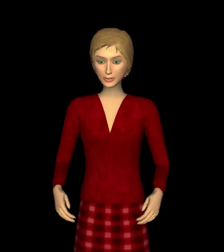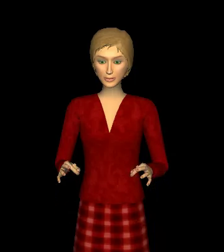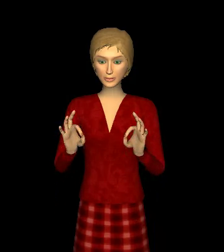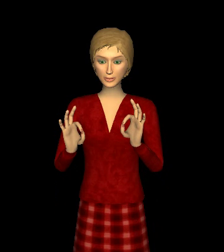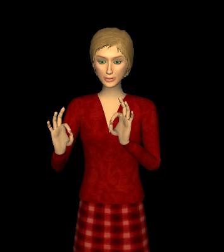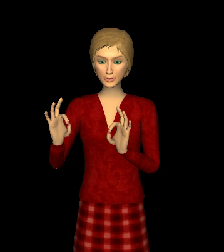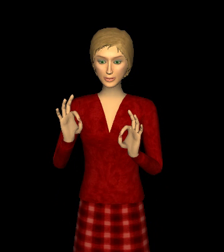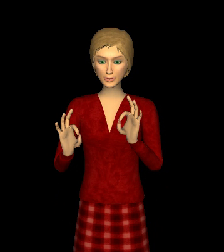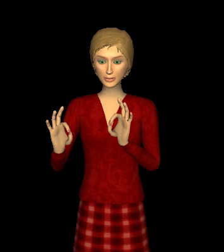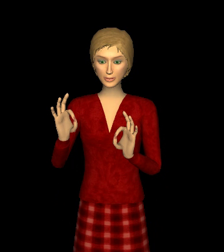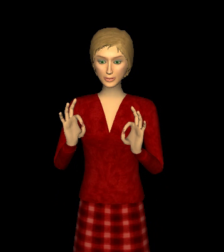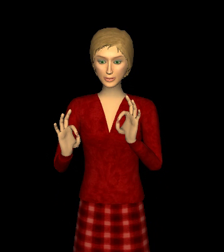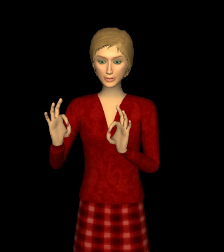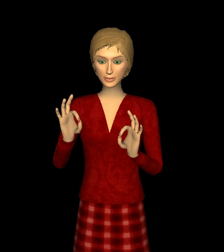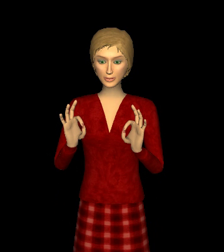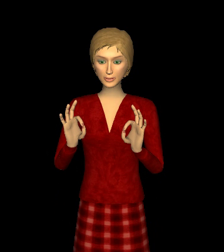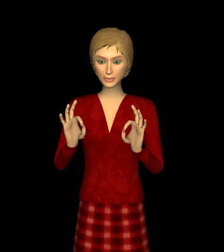الآنسة